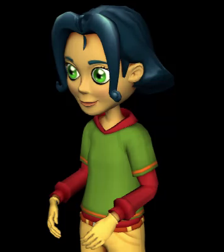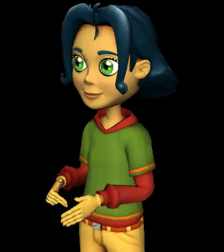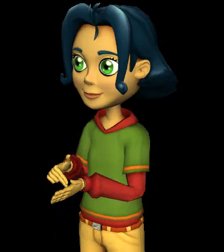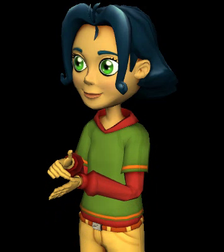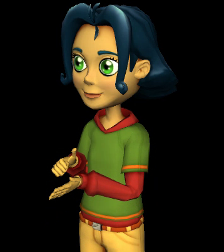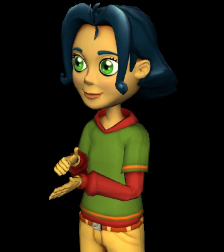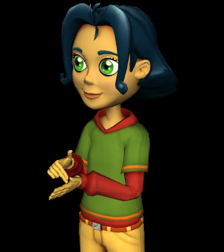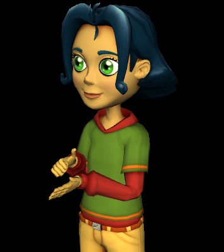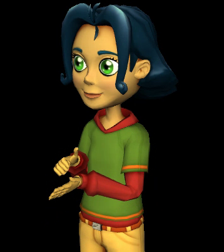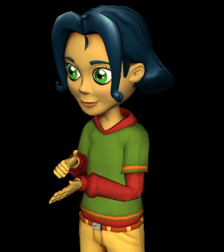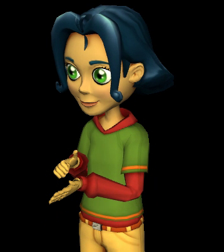سمنة